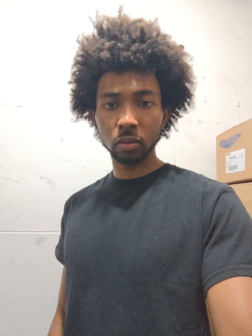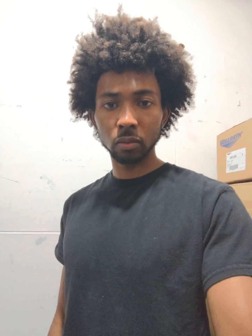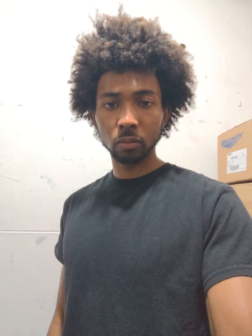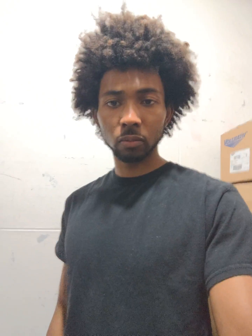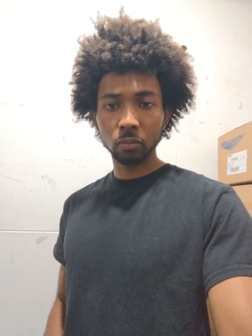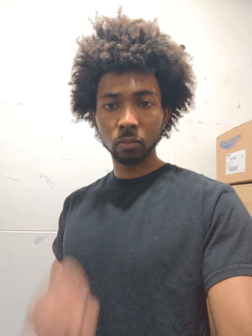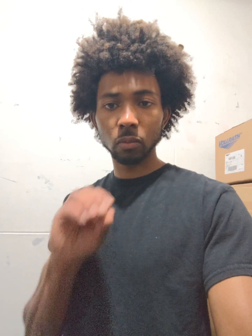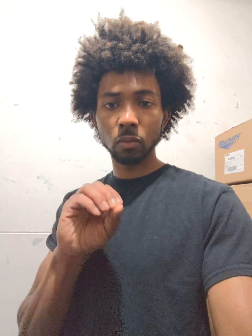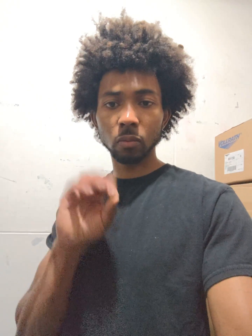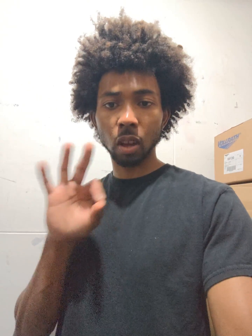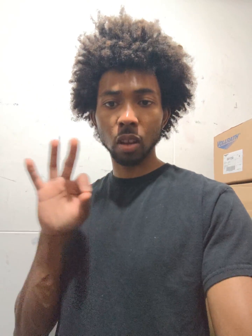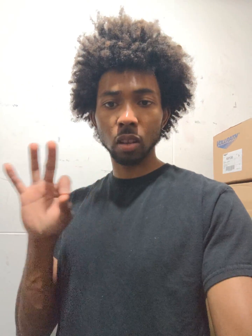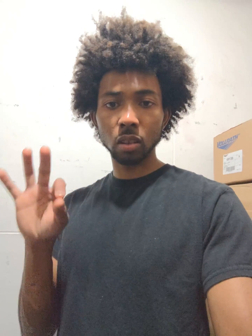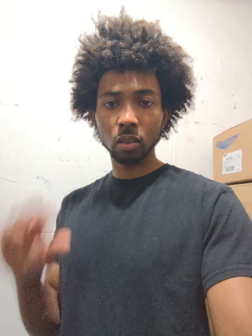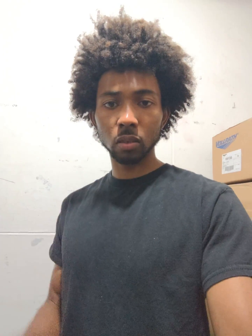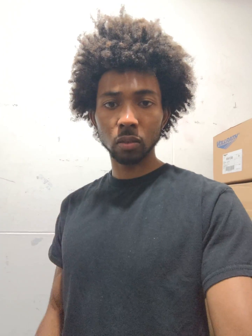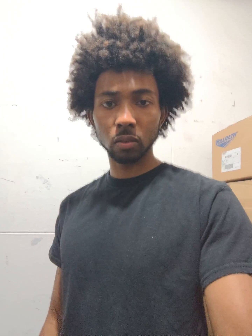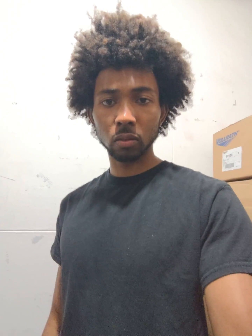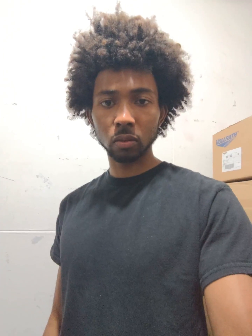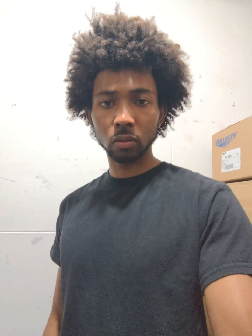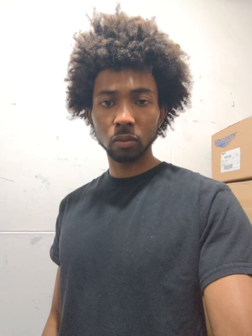off